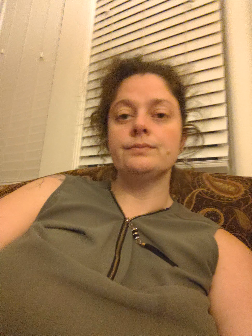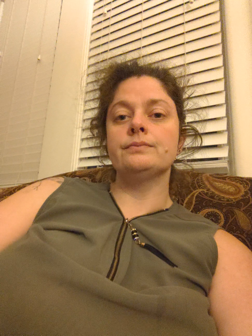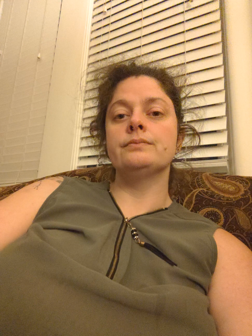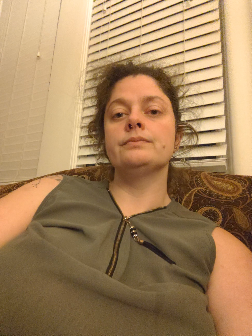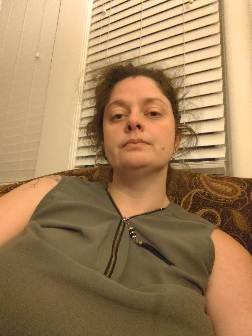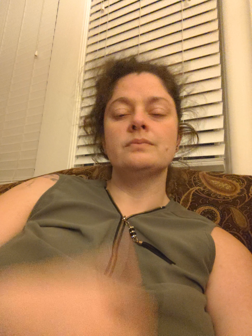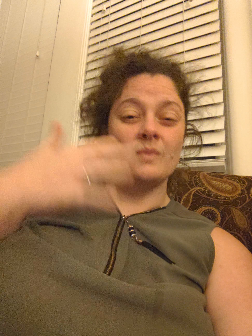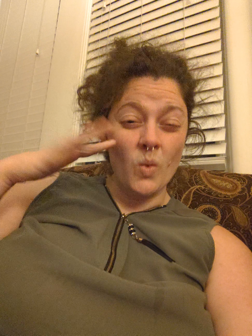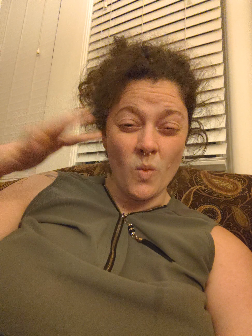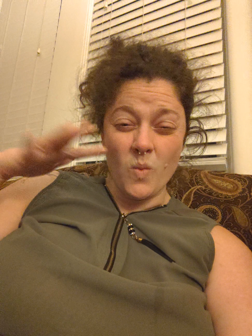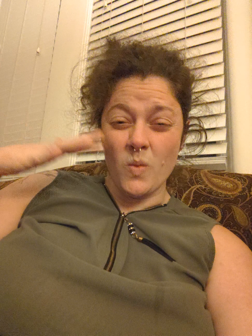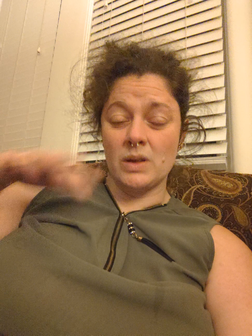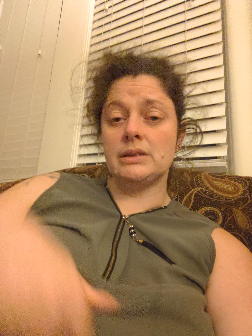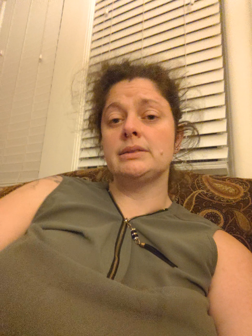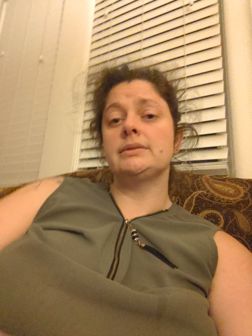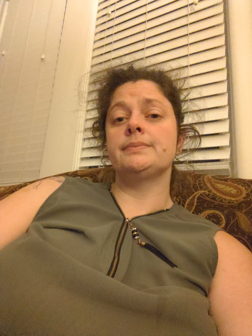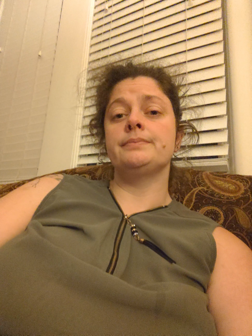noisy